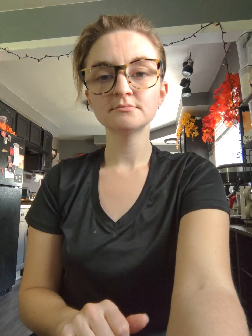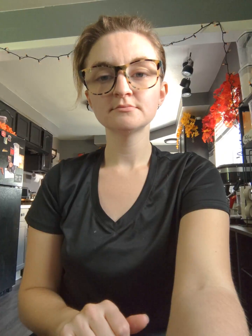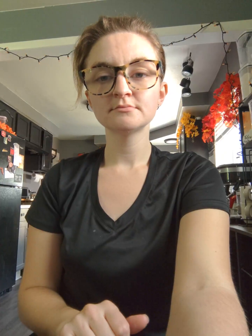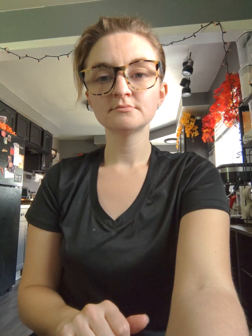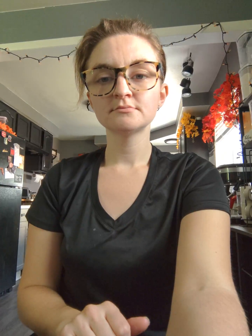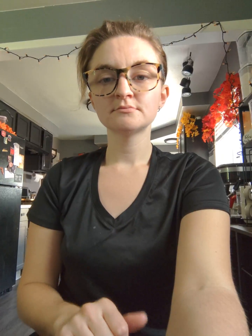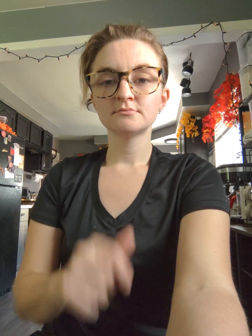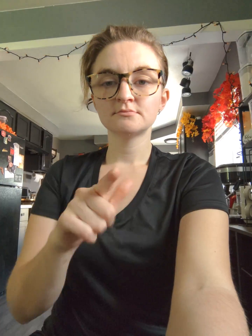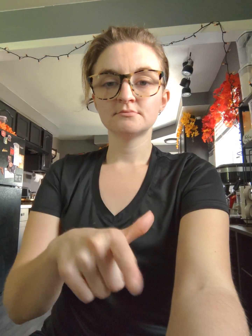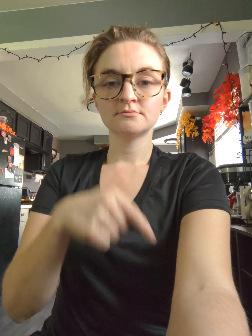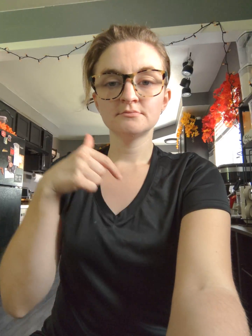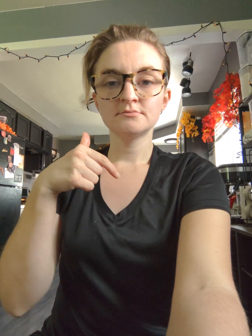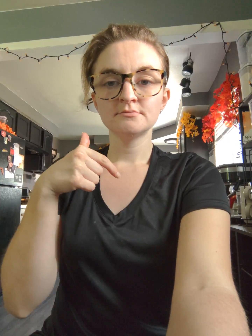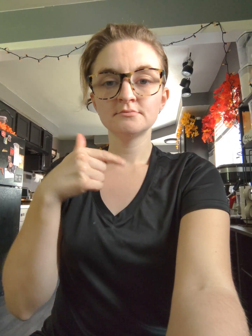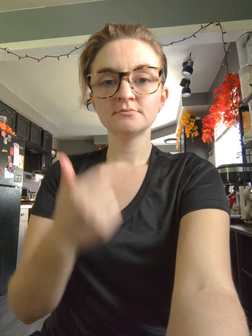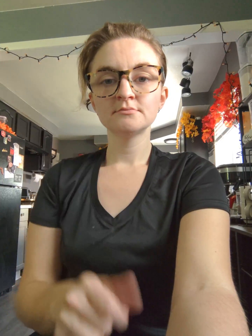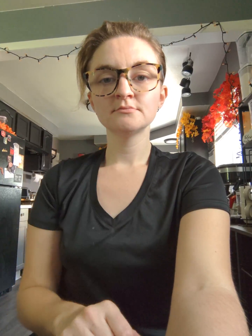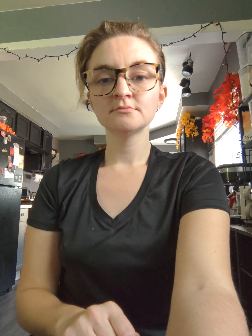long